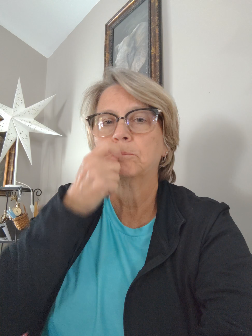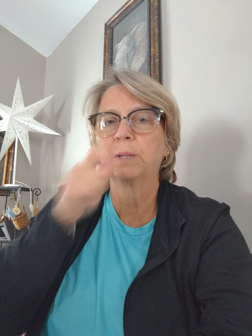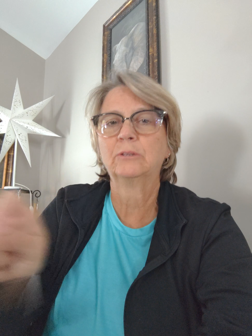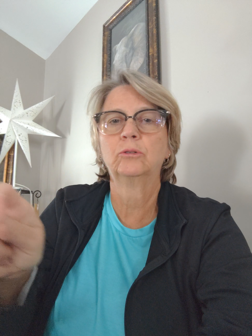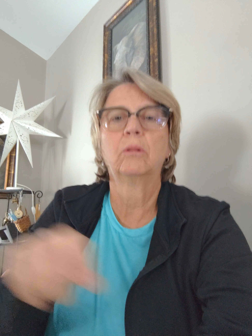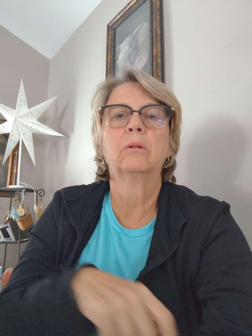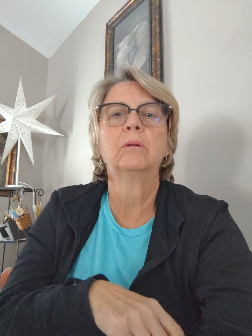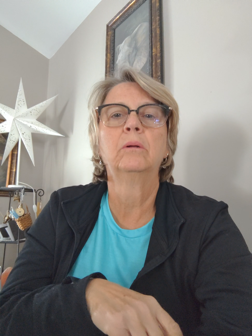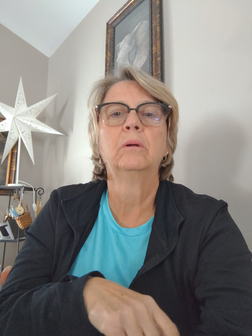pencil